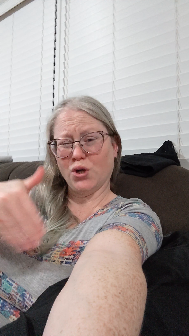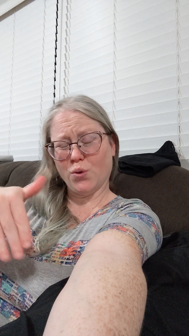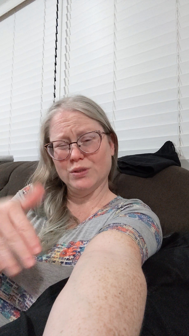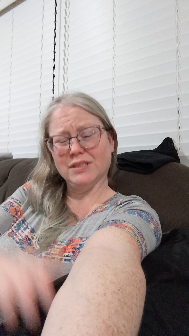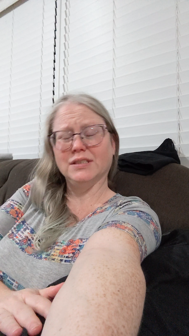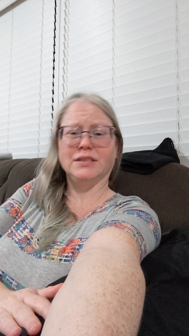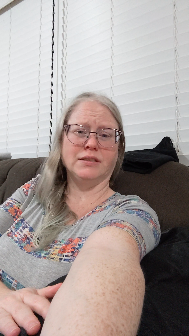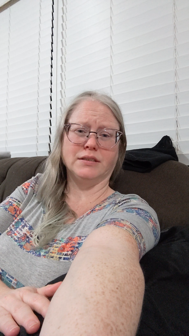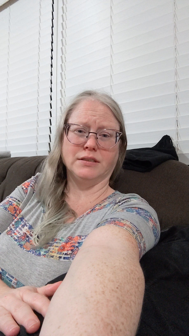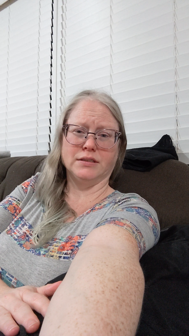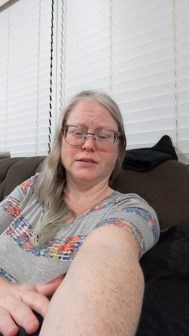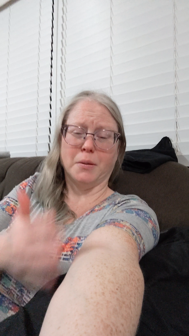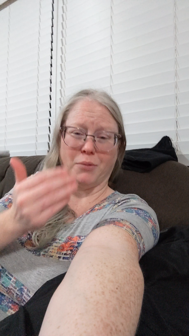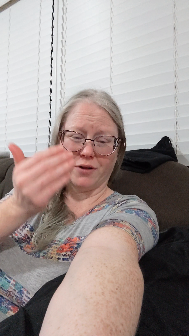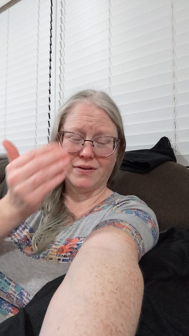butterfly